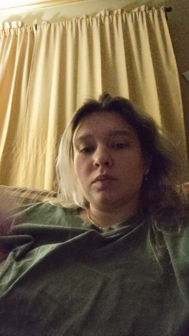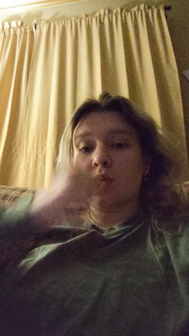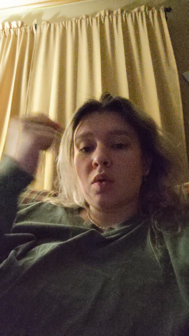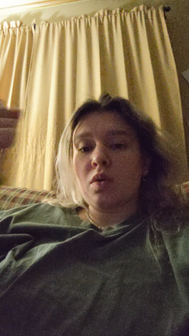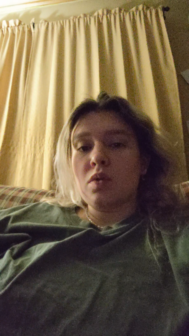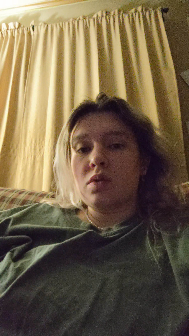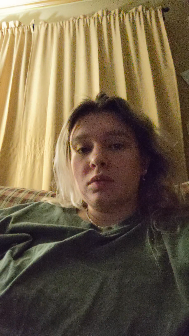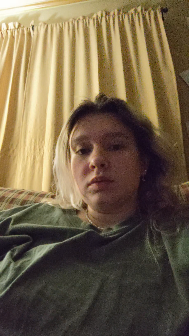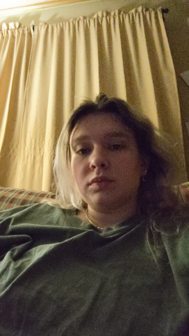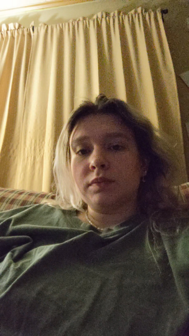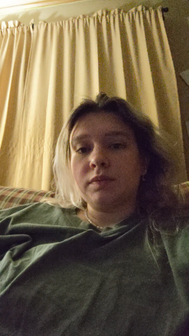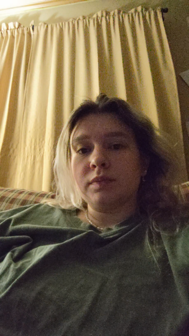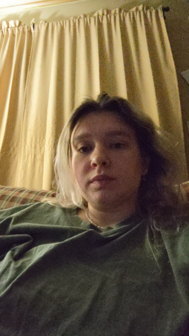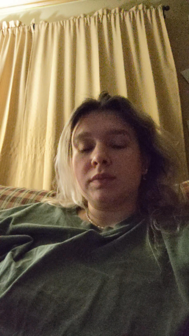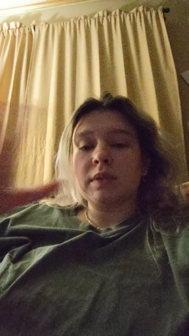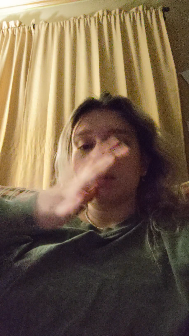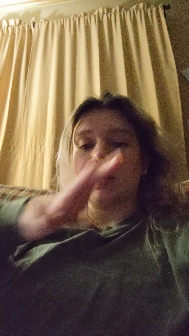lady